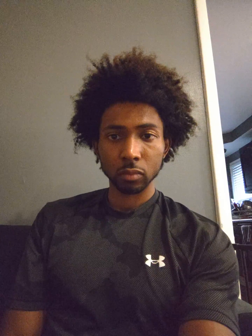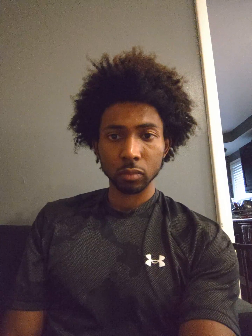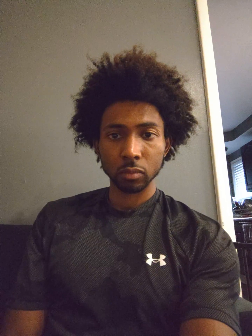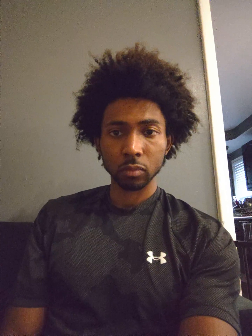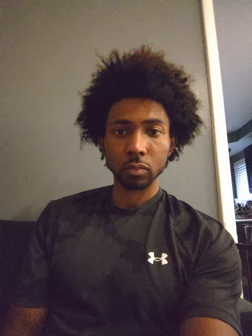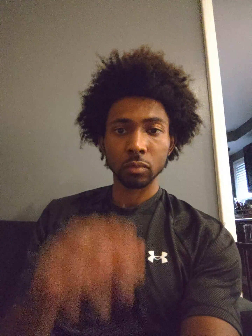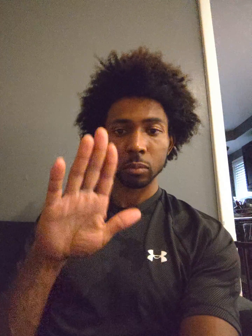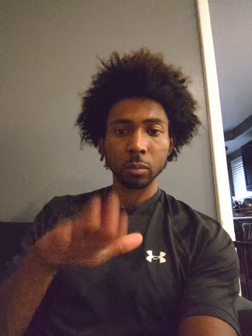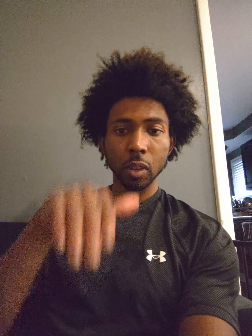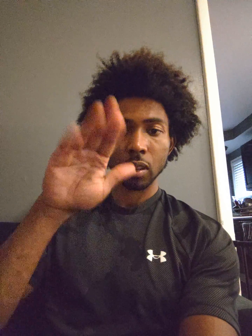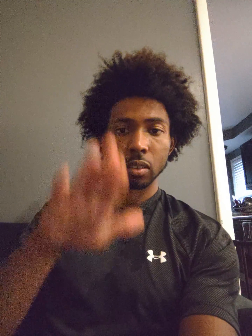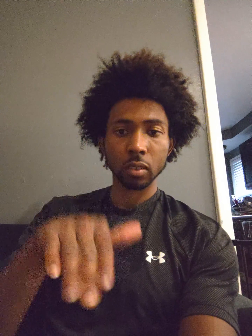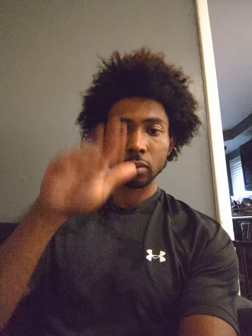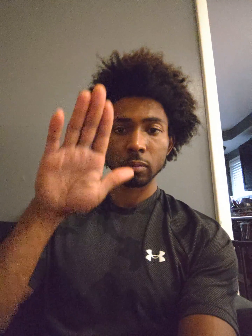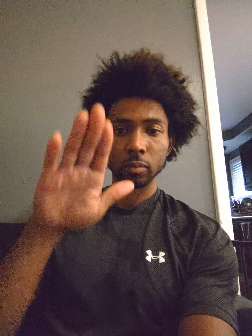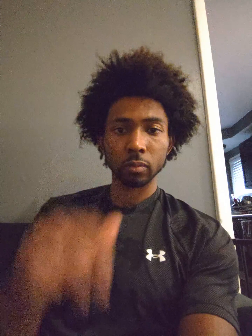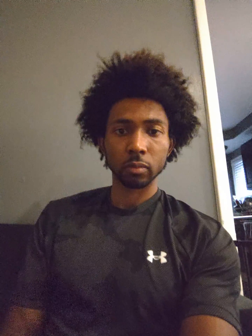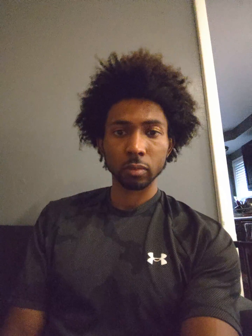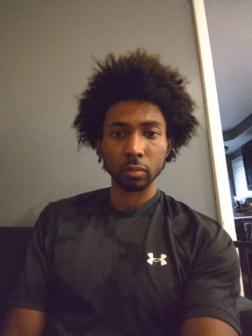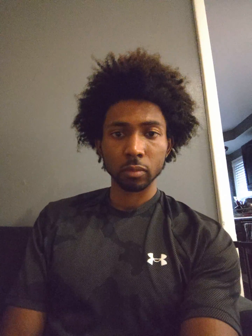paint